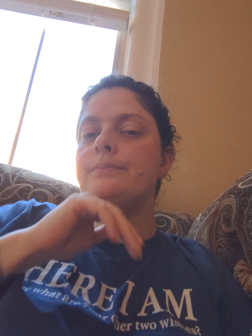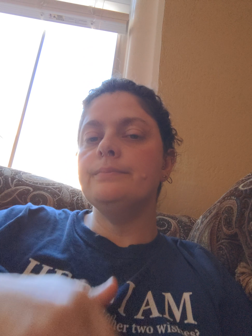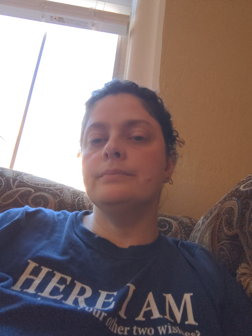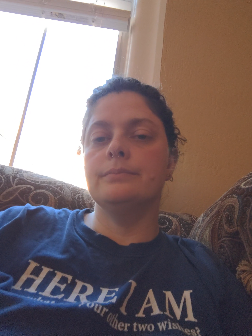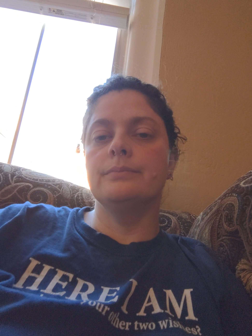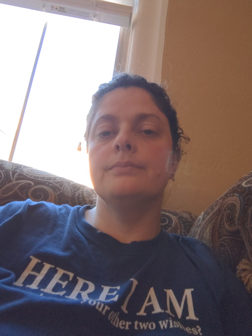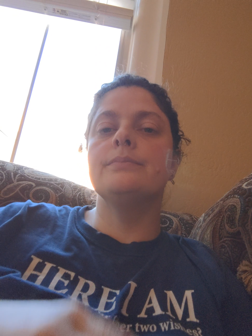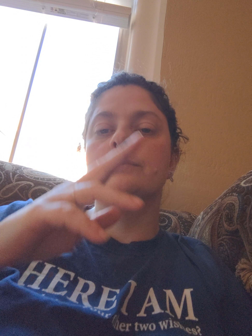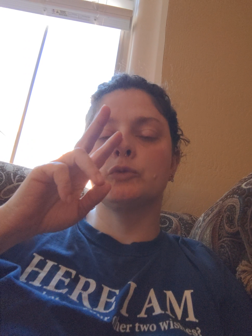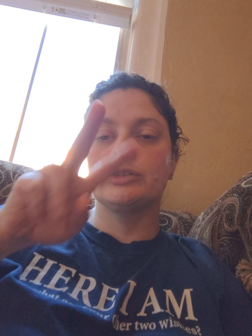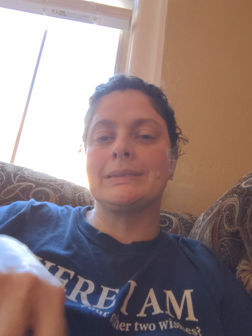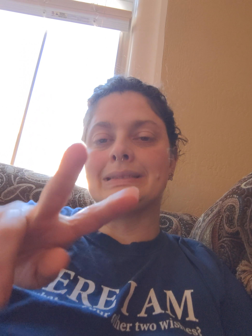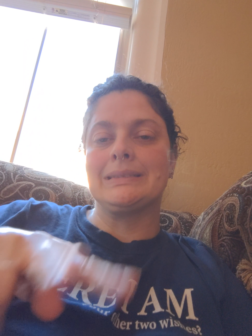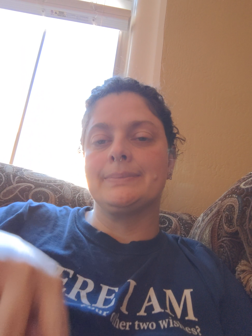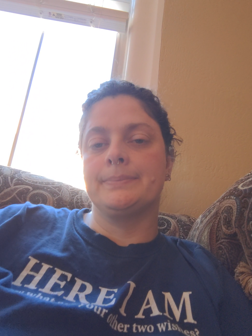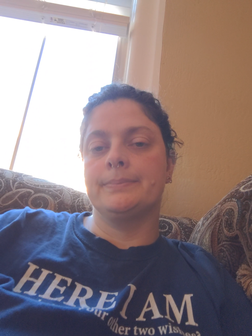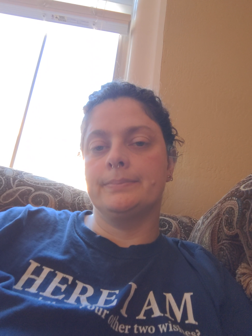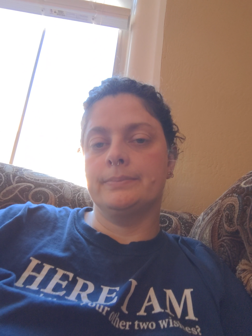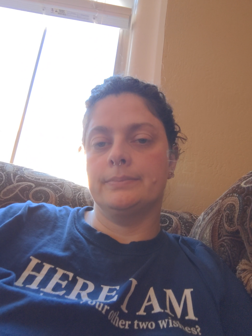read